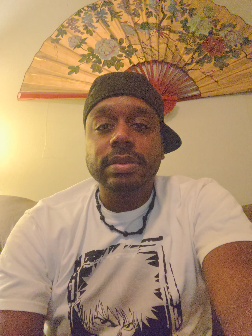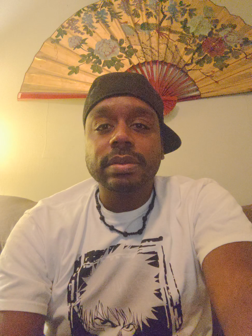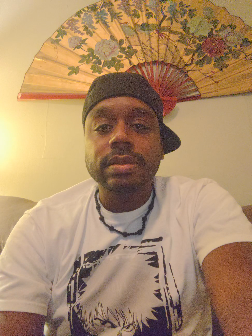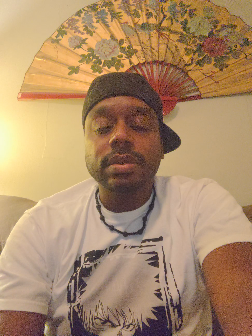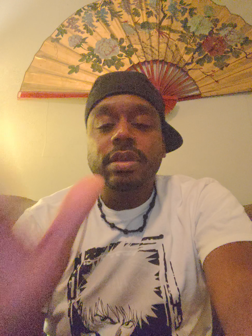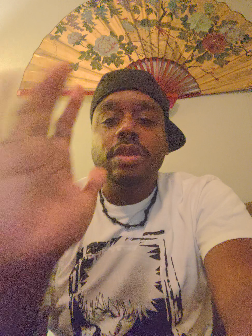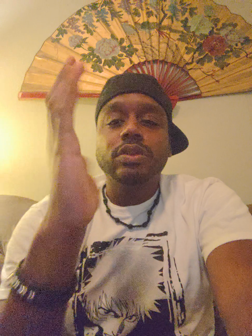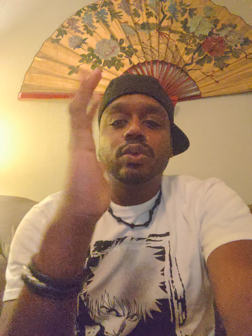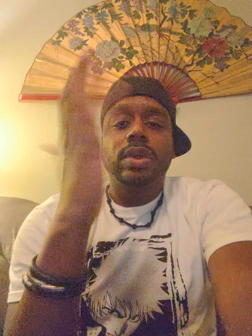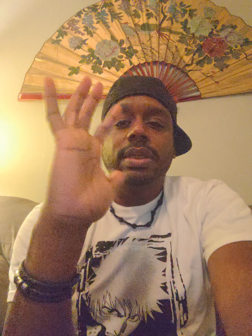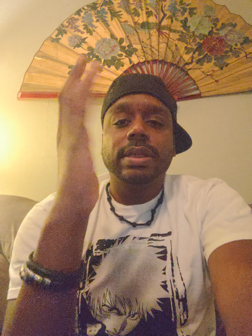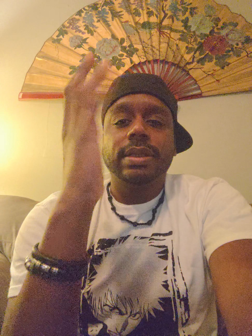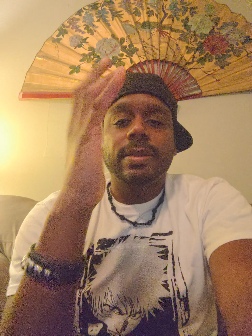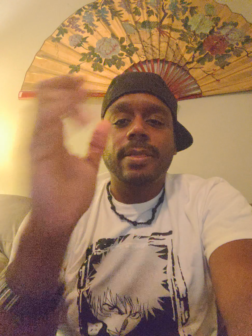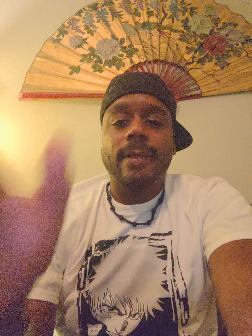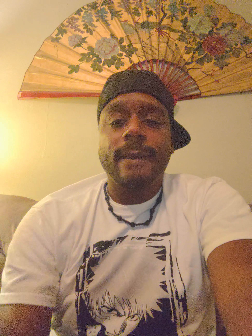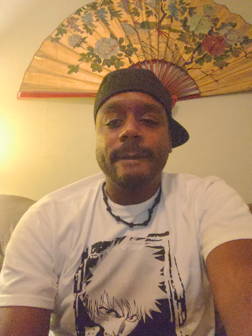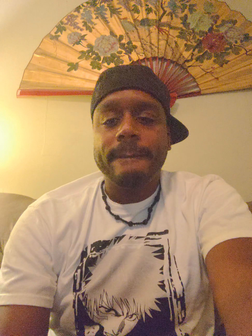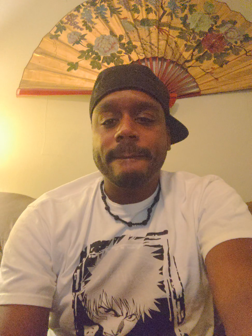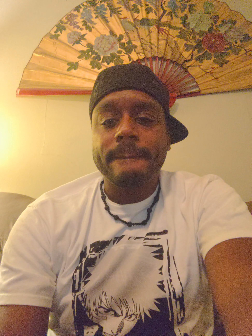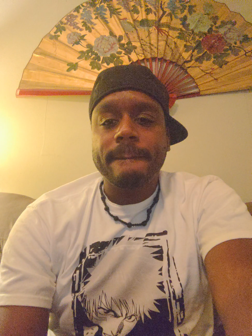tree